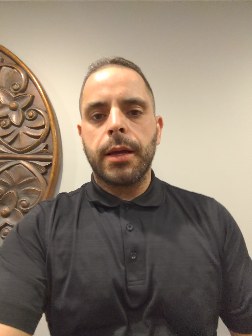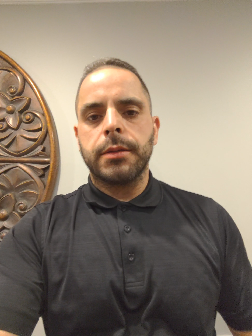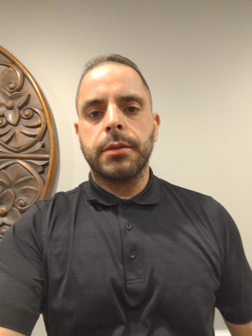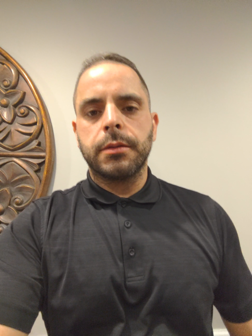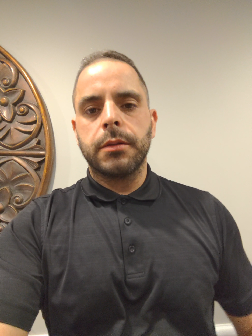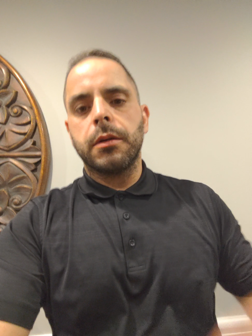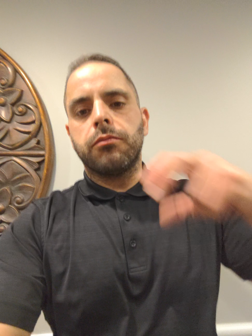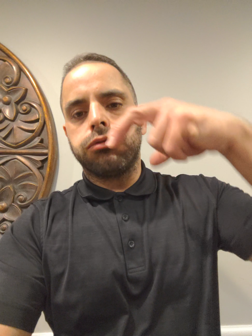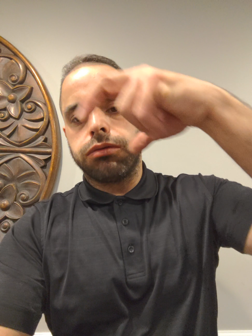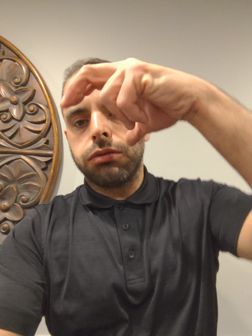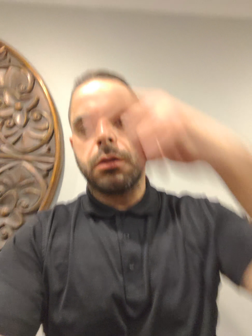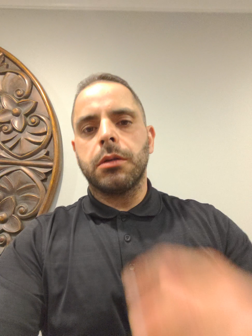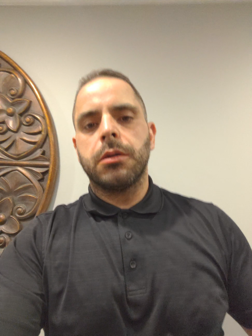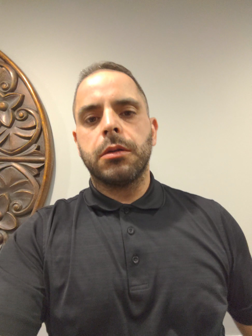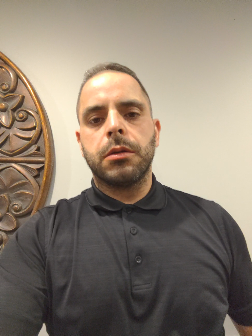helicopter